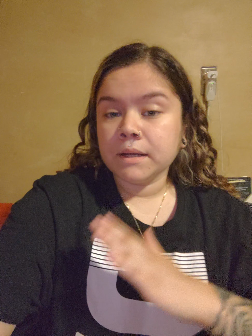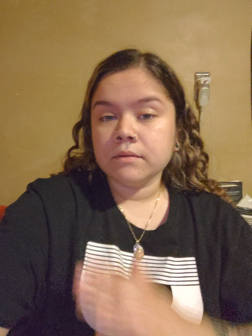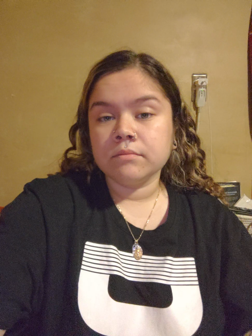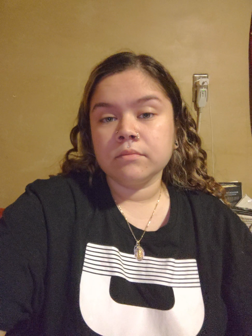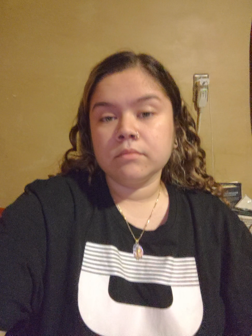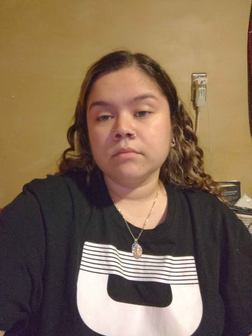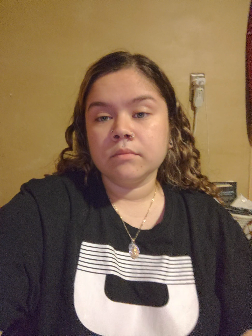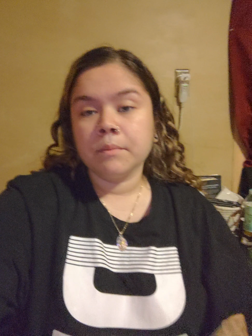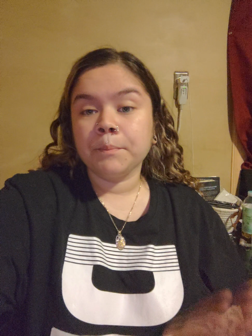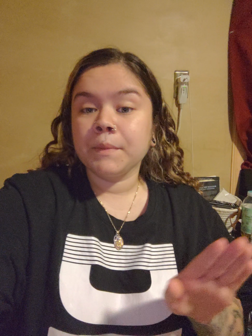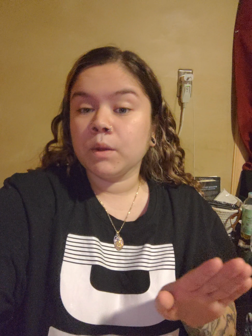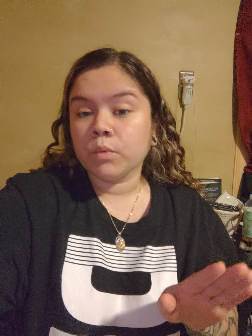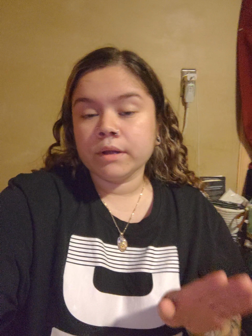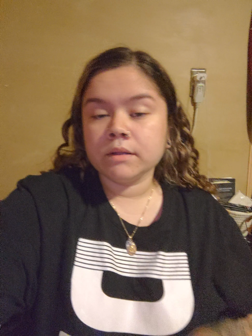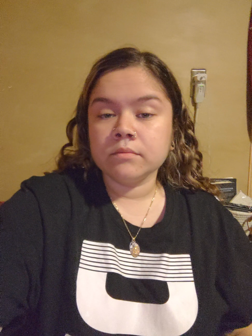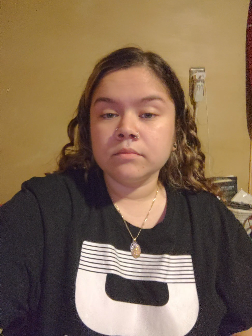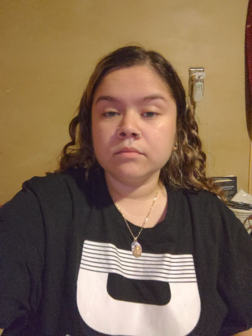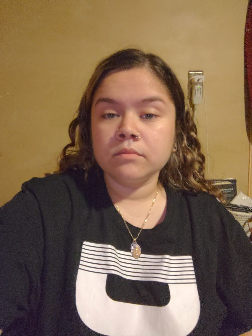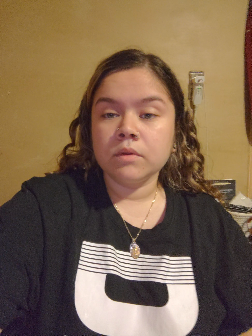penguin